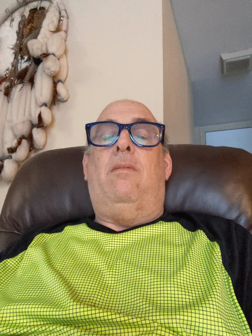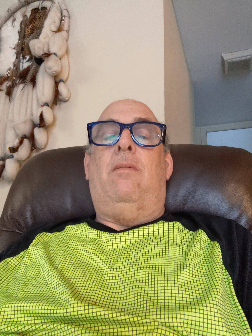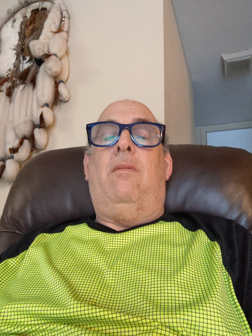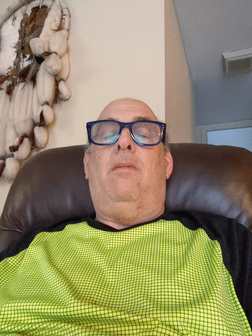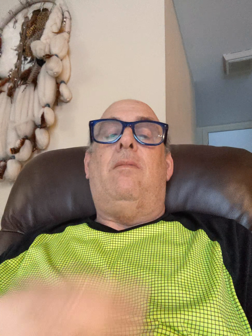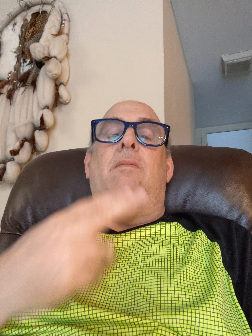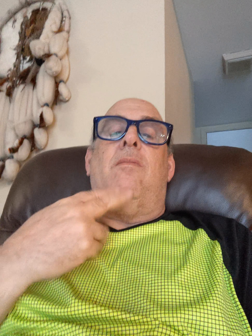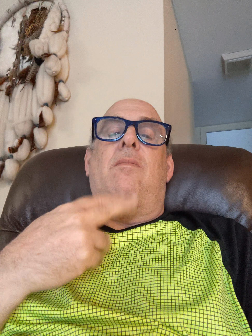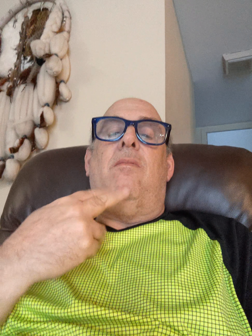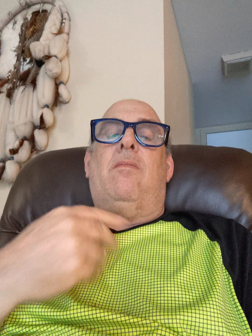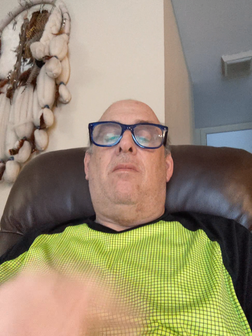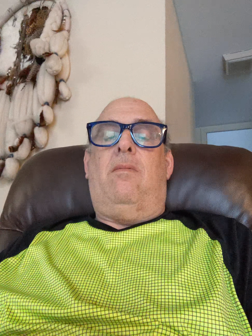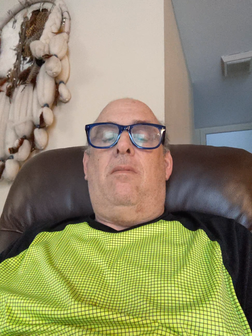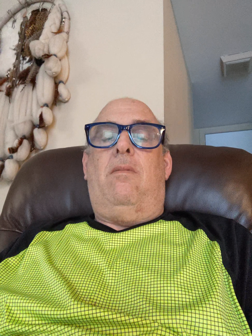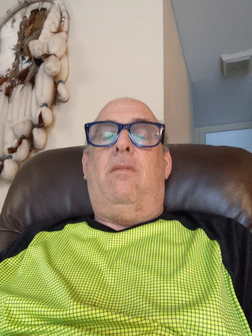cute